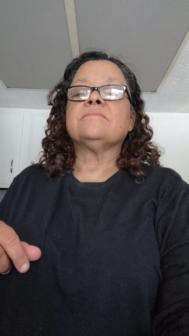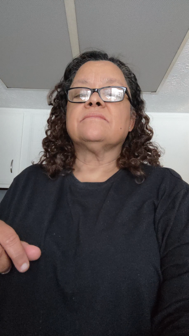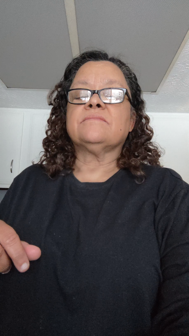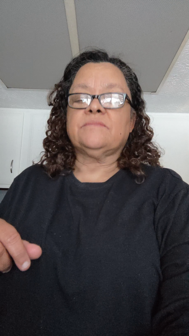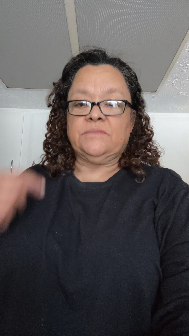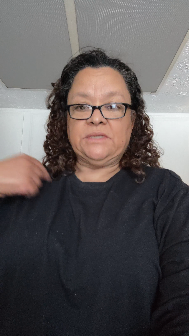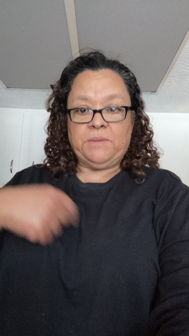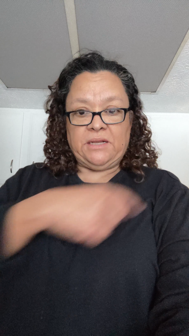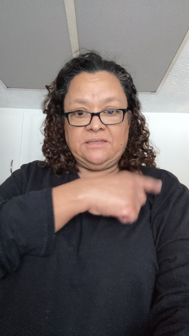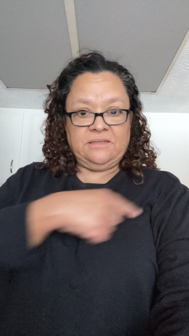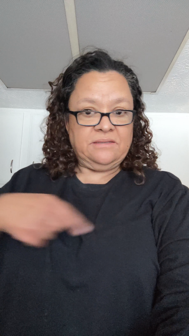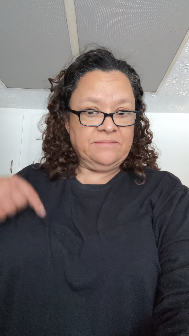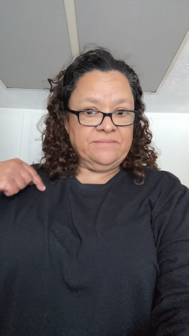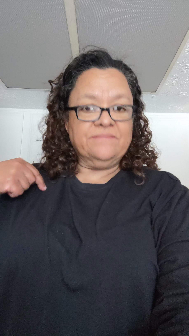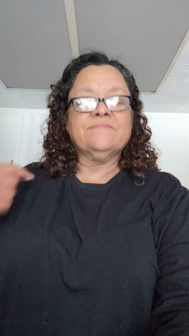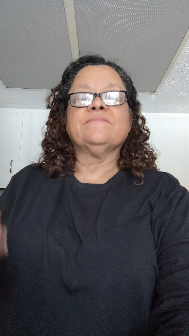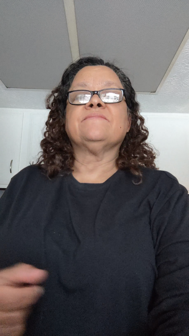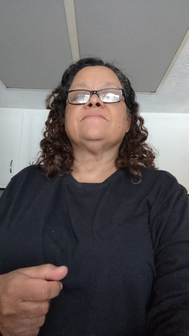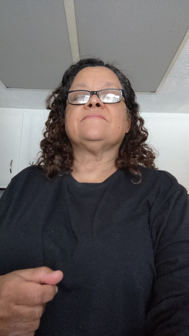bib